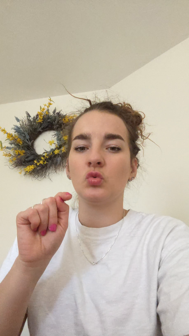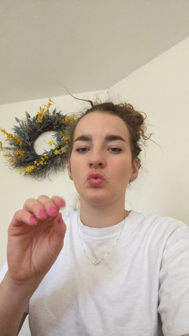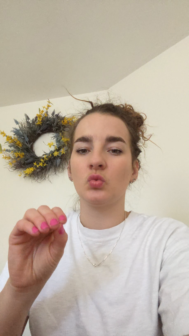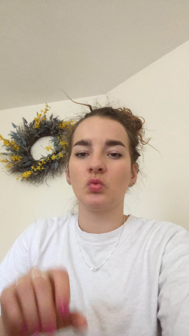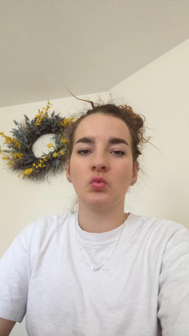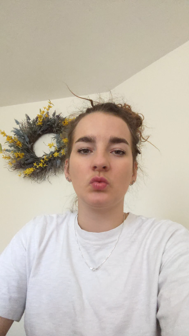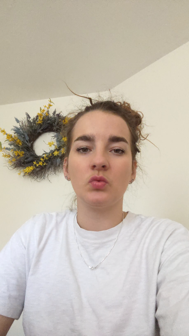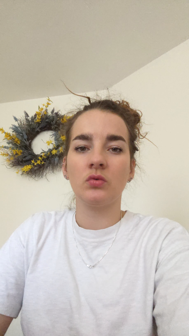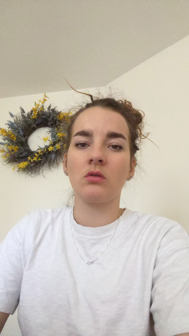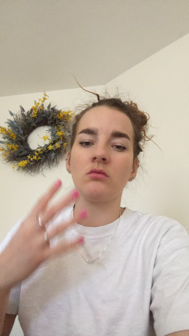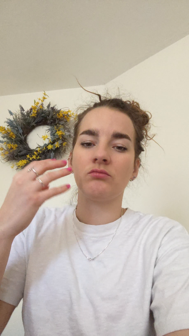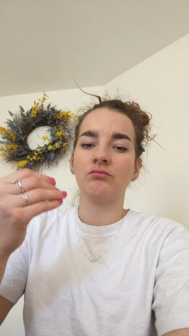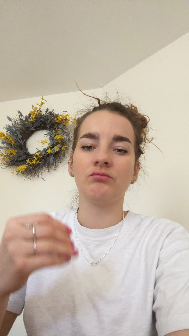got to